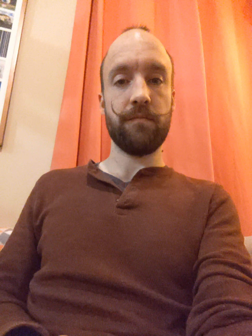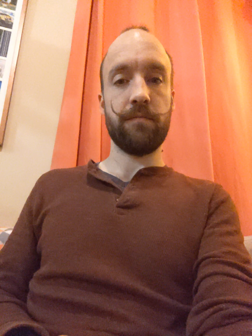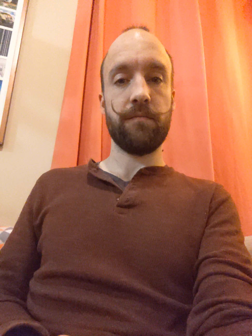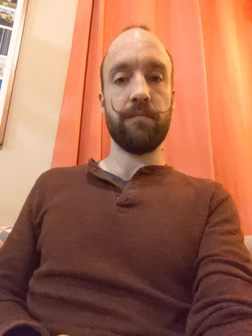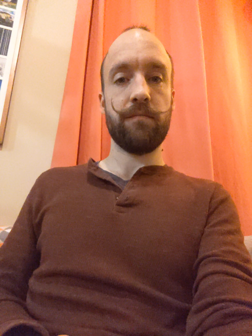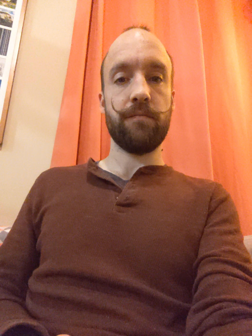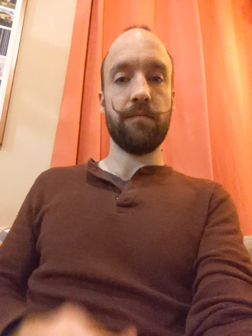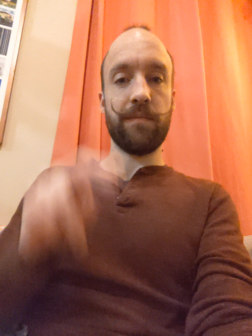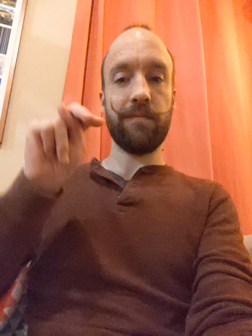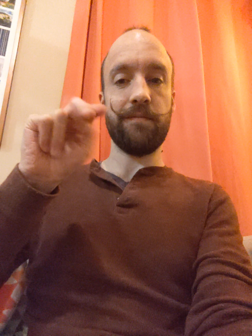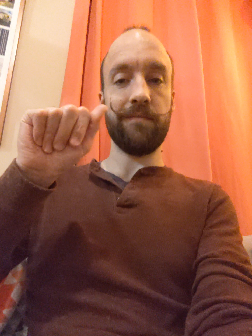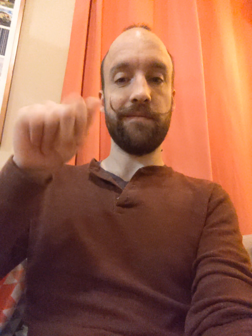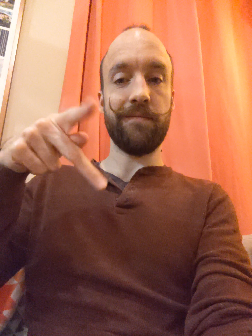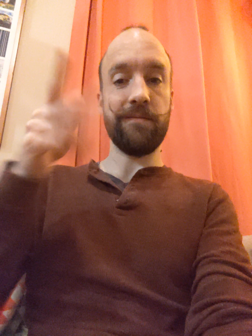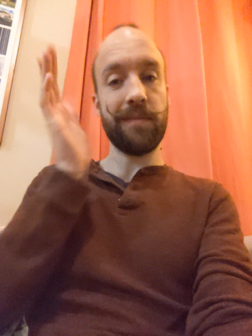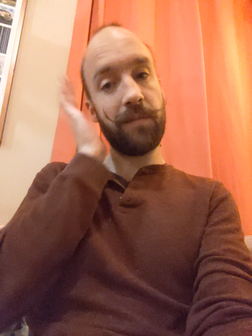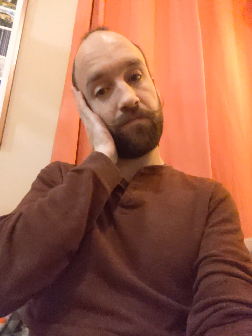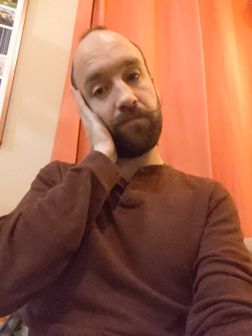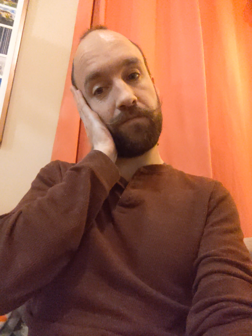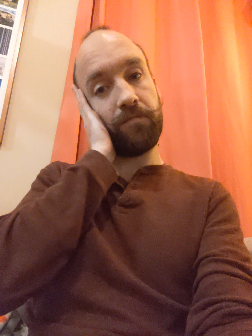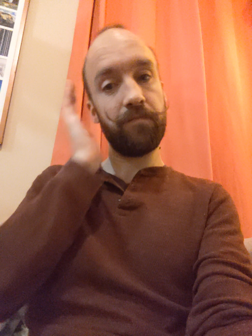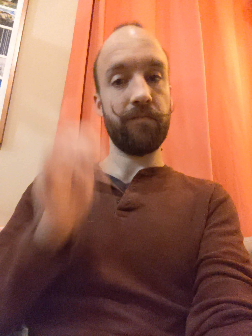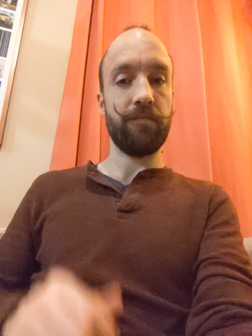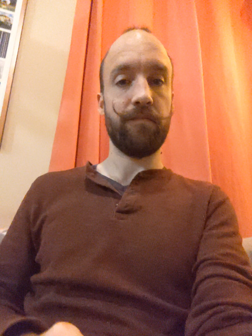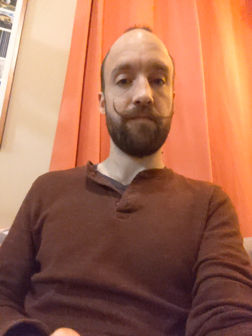nap